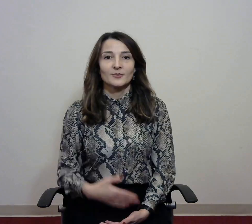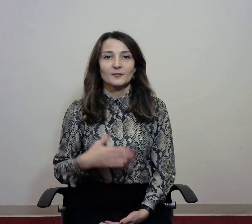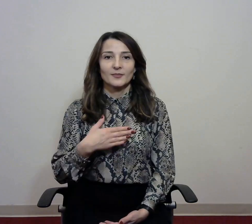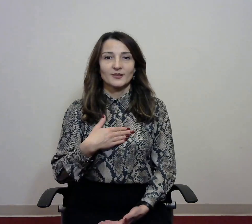mənim